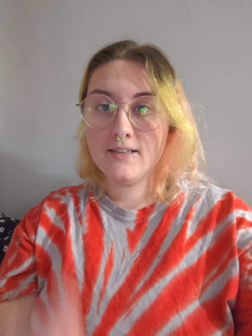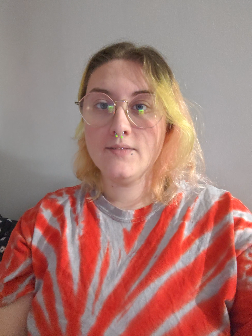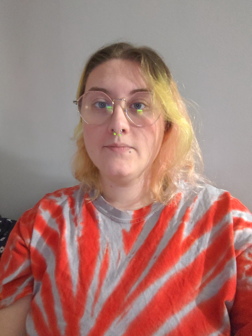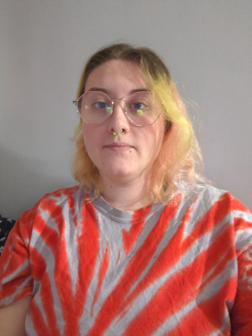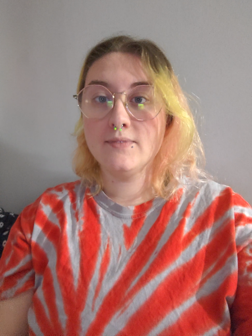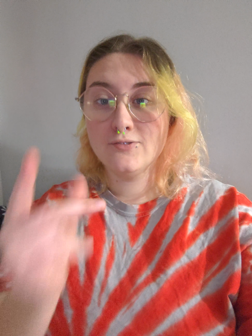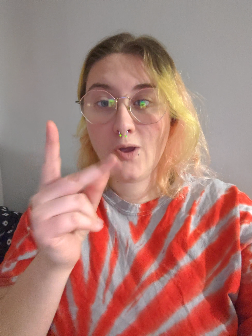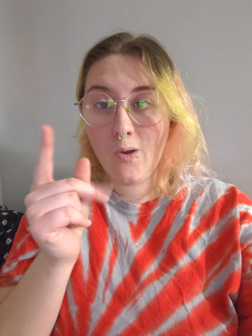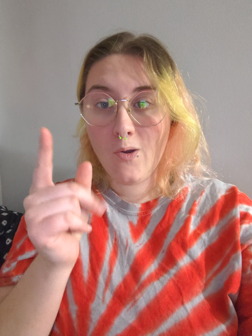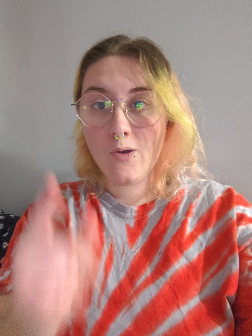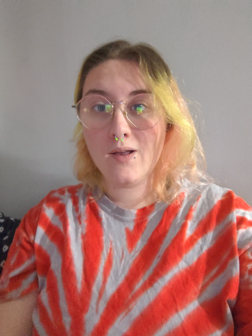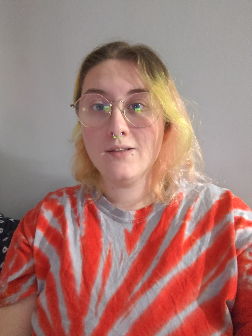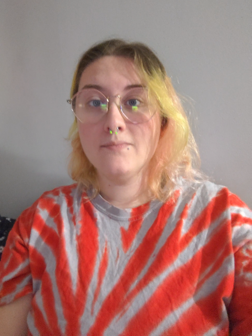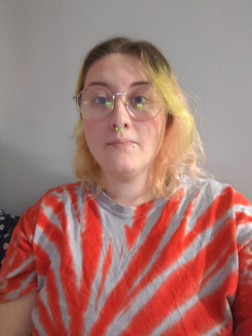dog